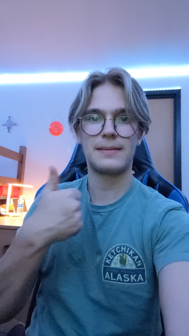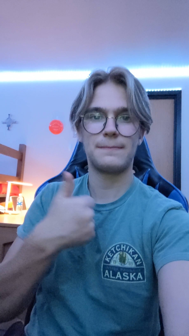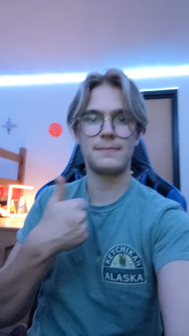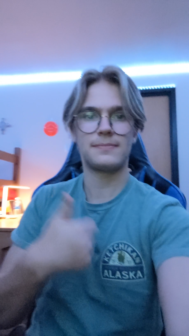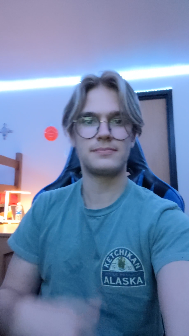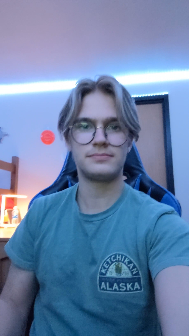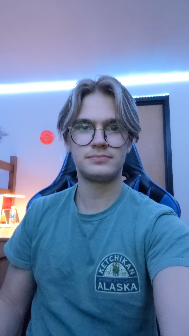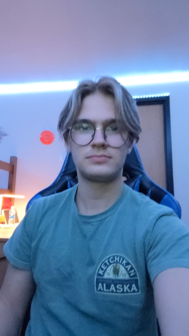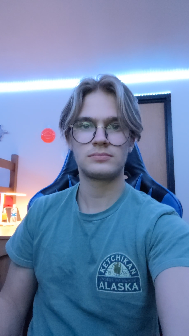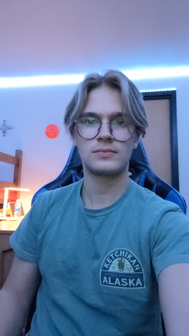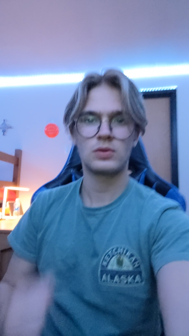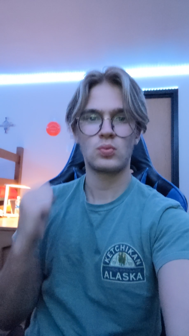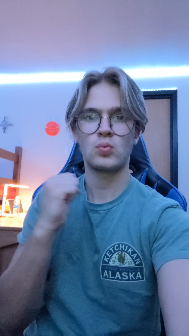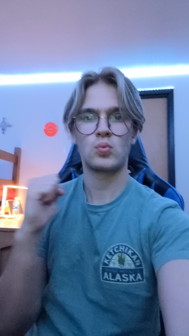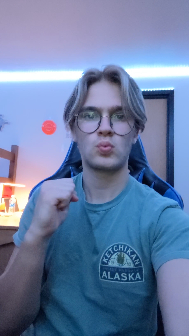cold